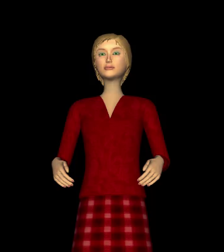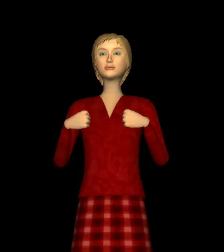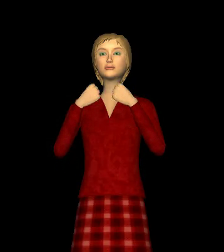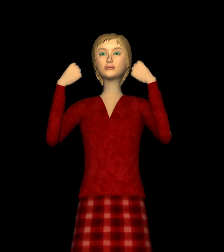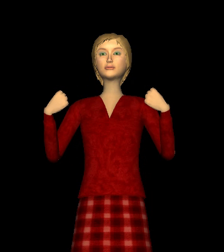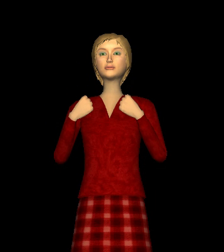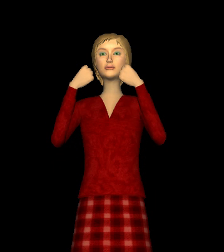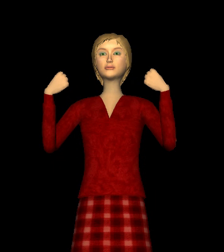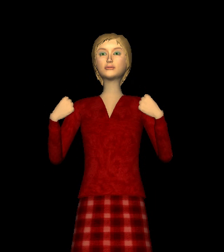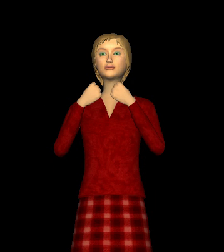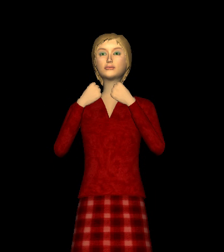إجراء